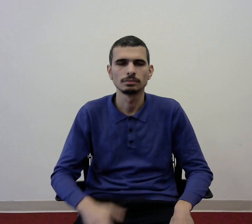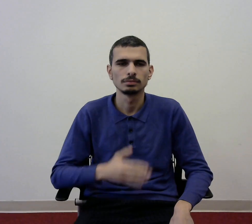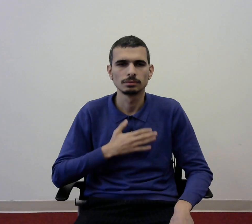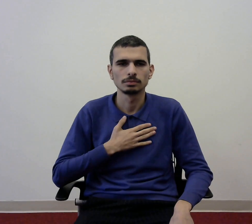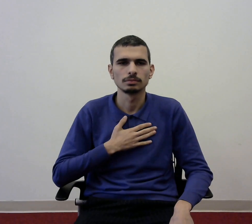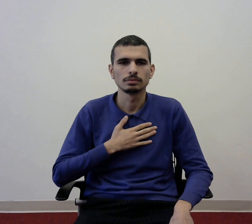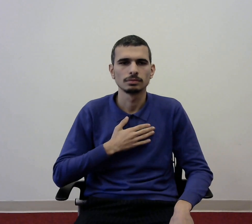mən